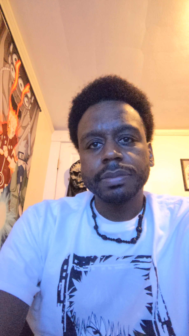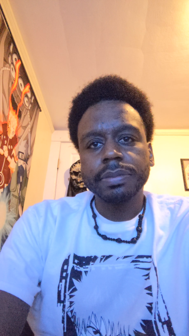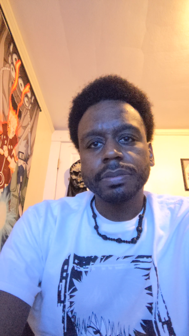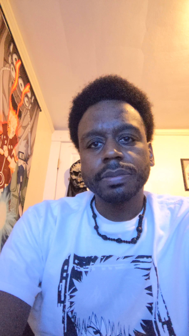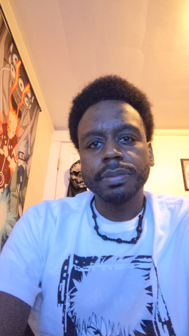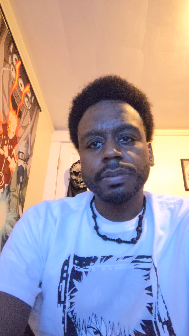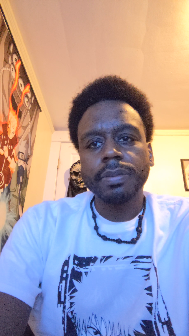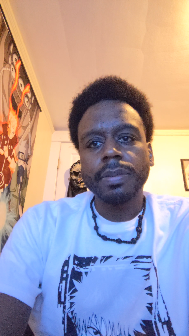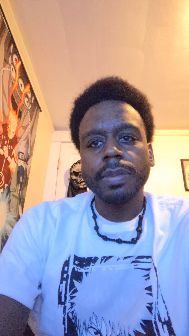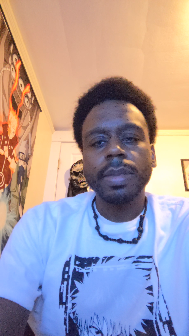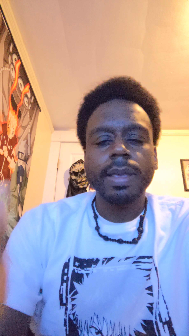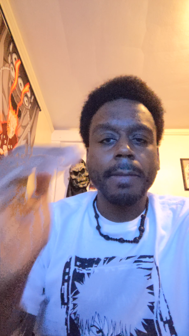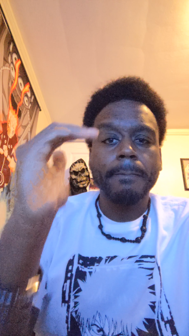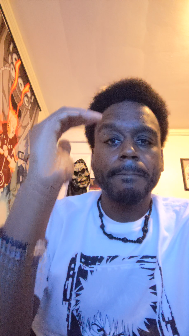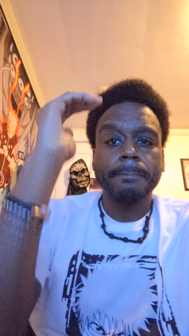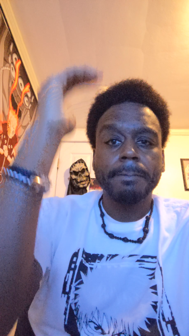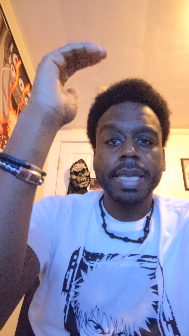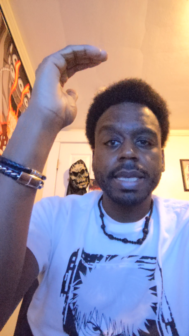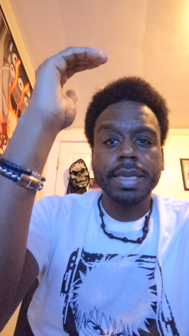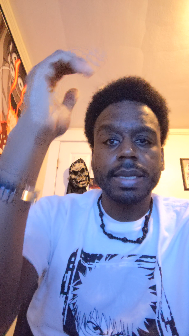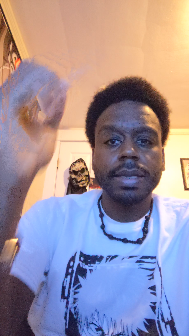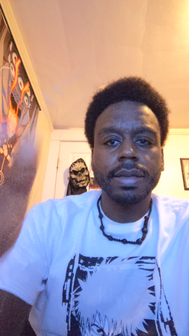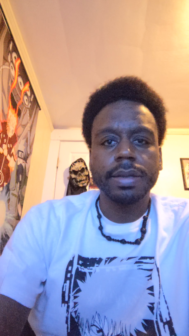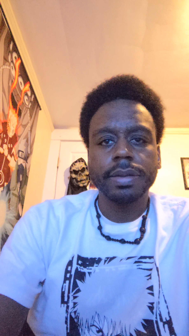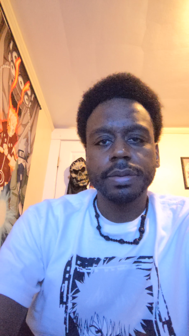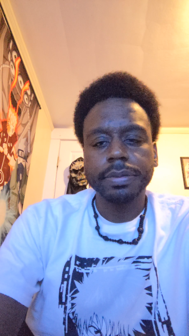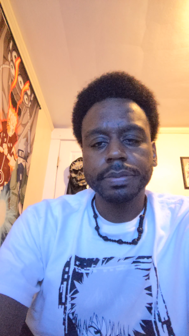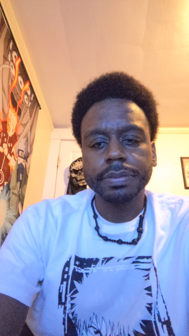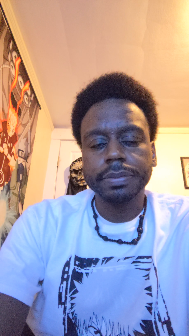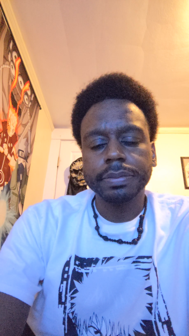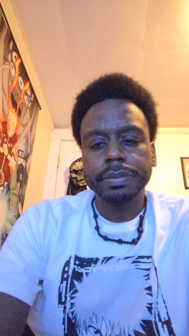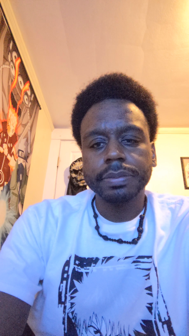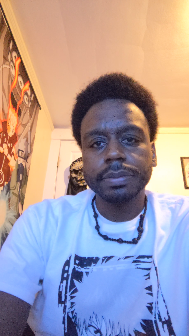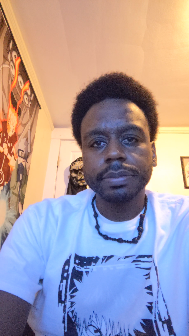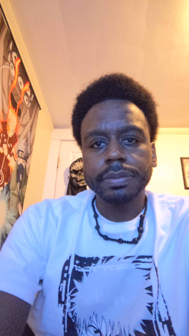big